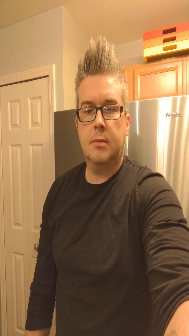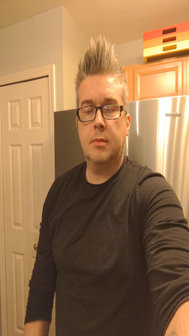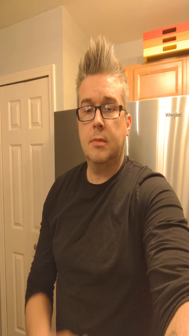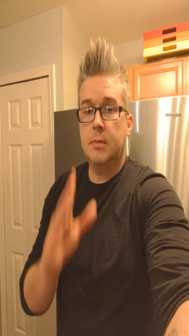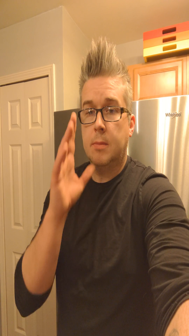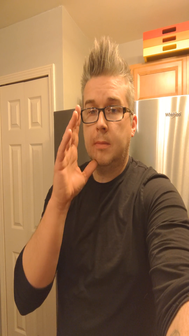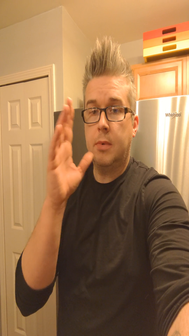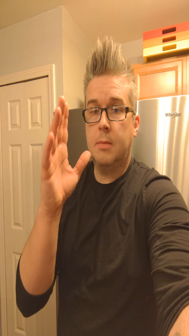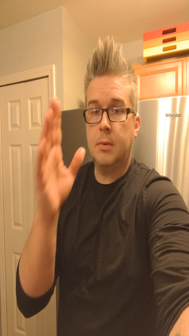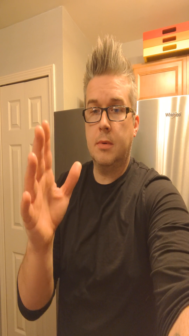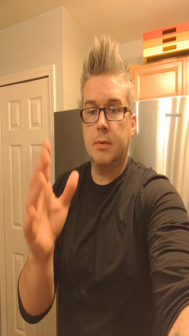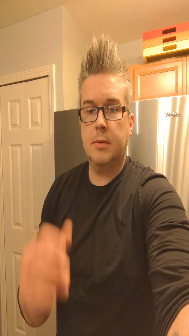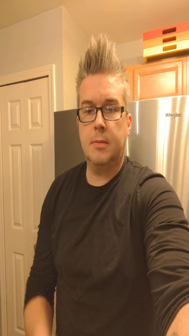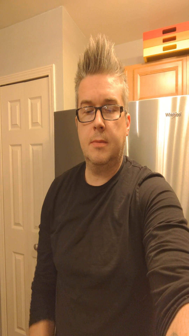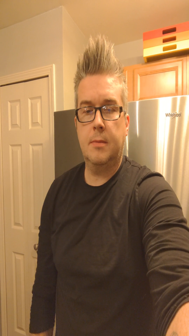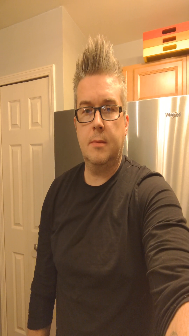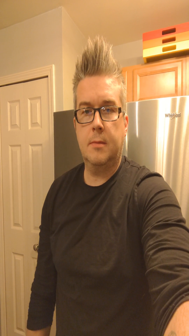grandma